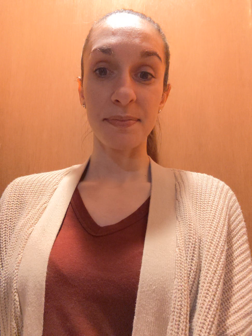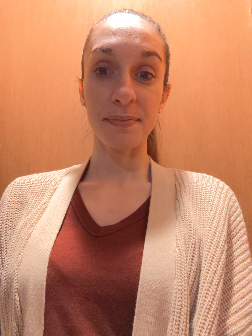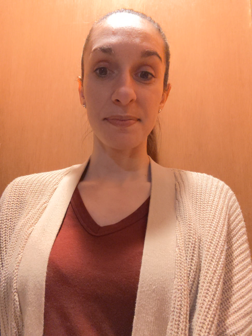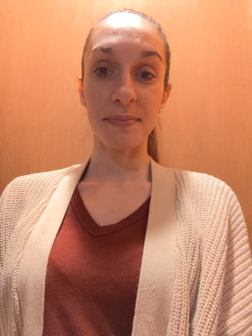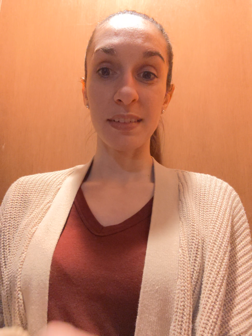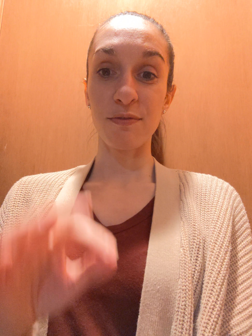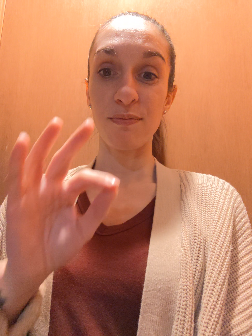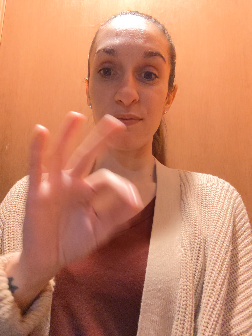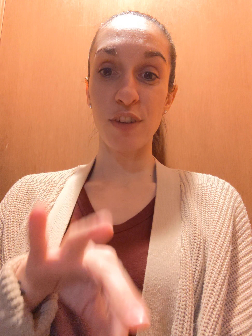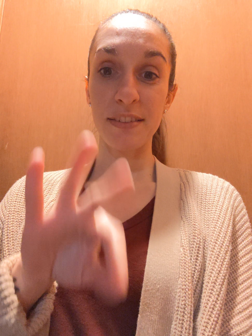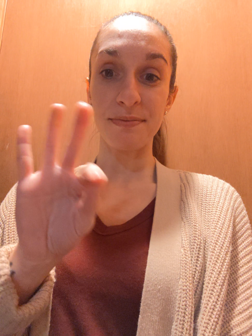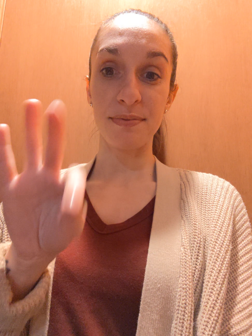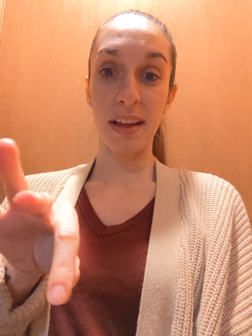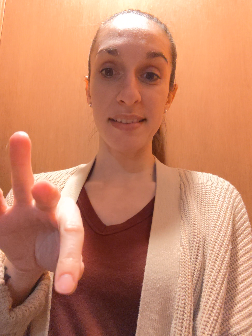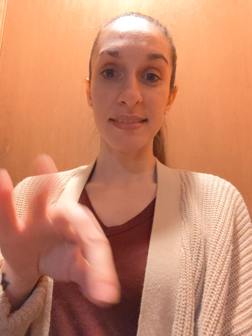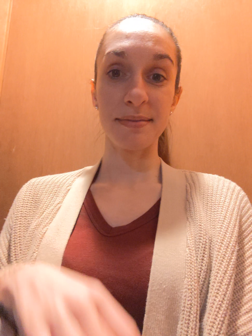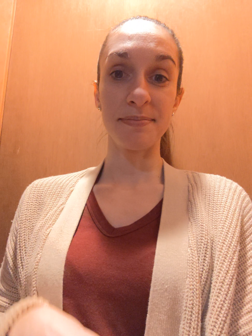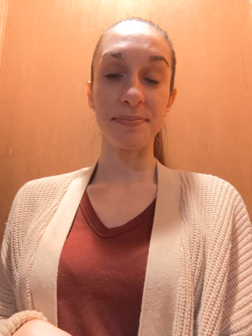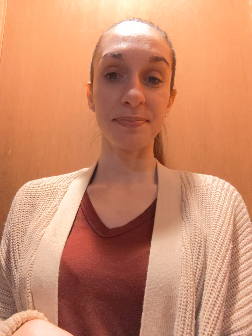french fries